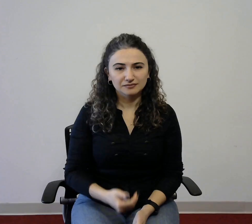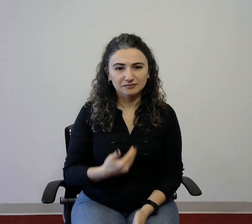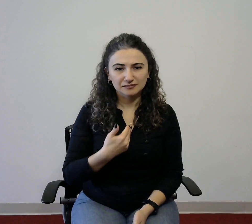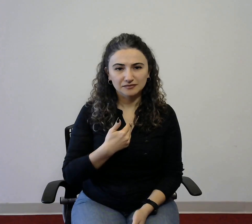mən